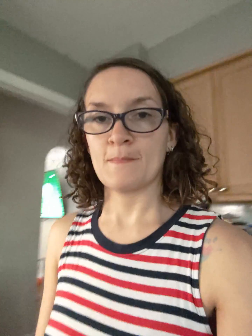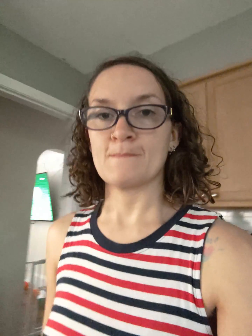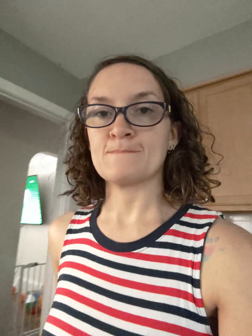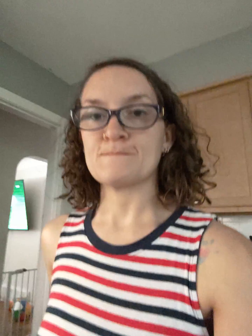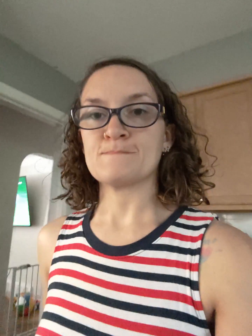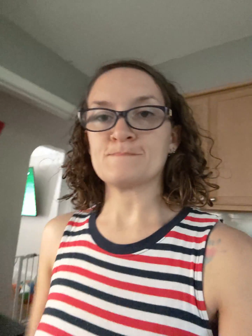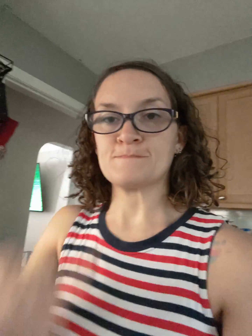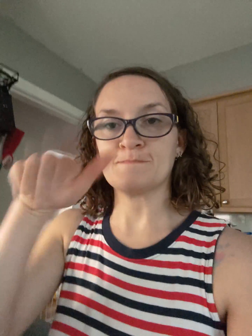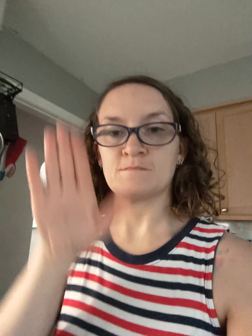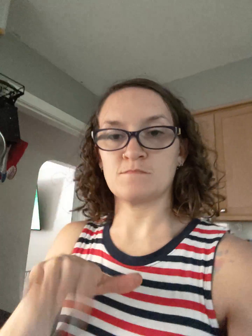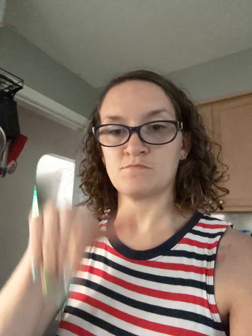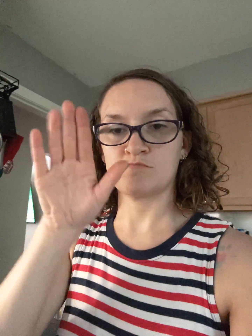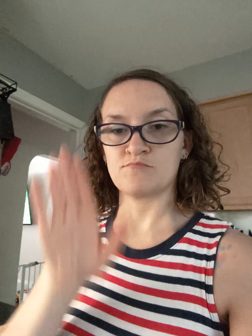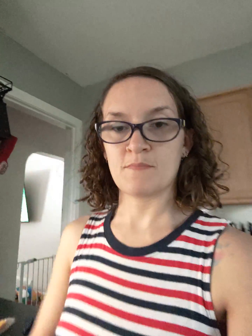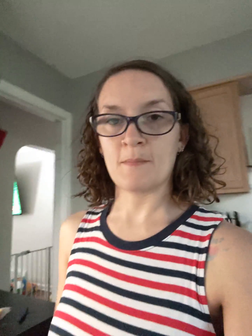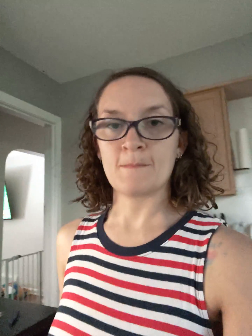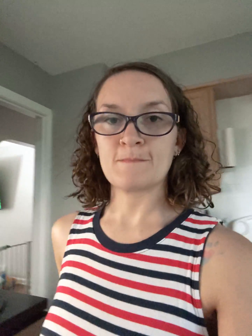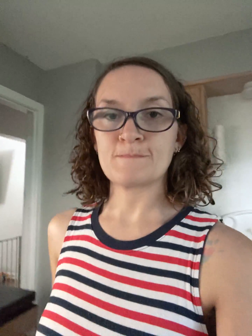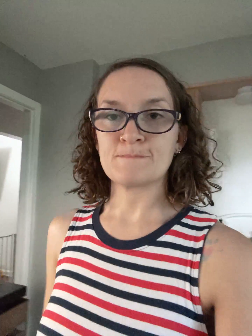paint